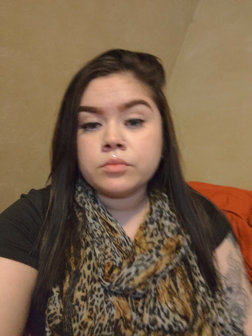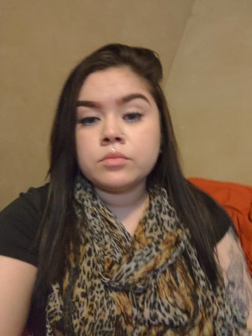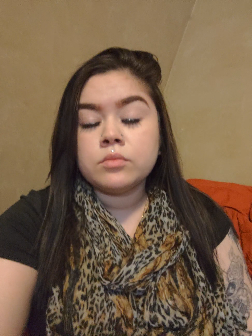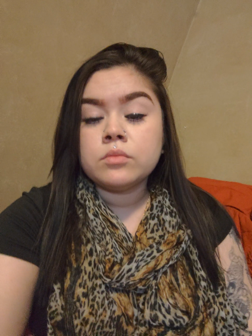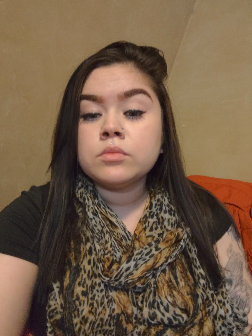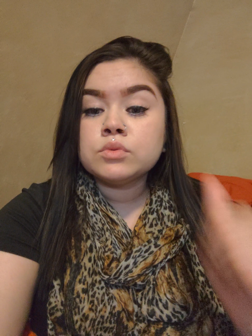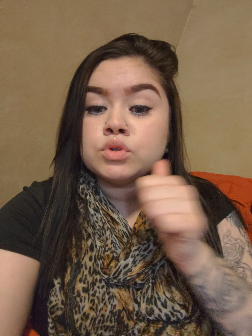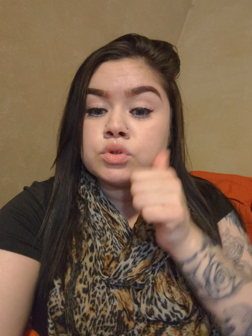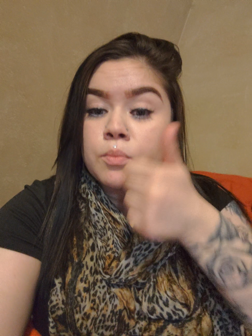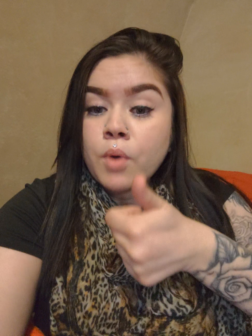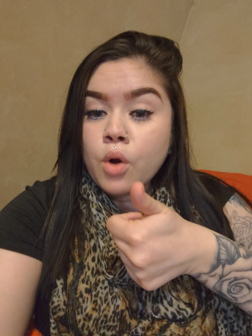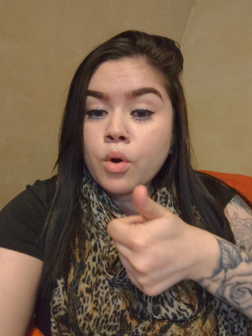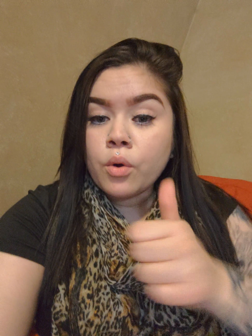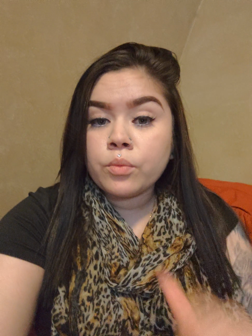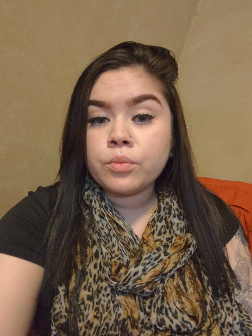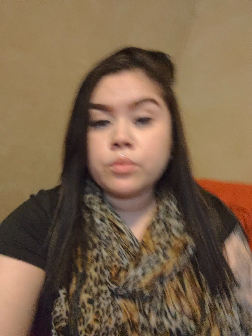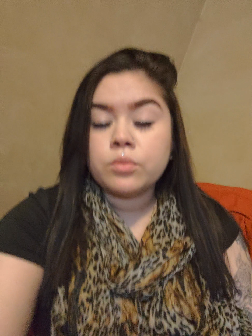tomorrow